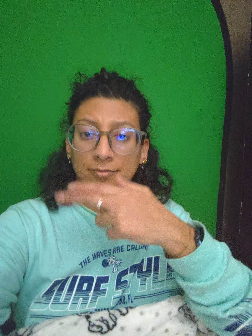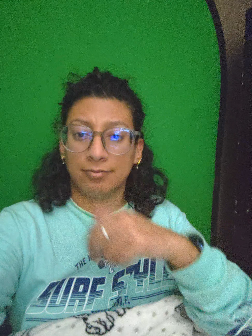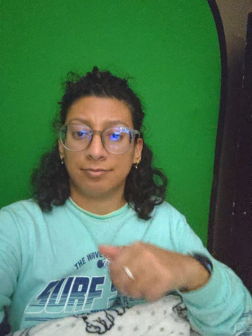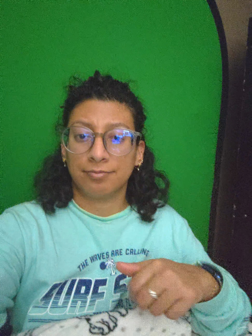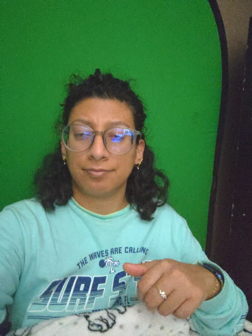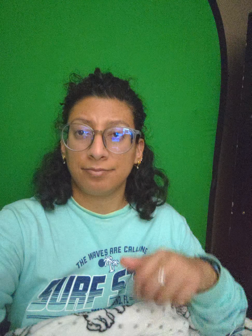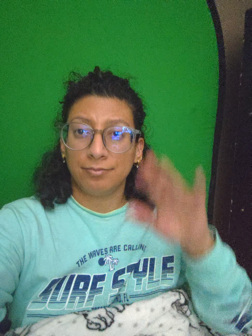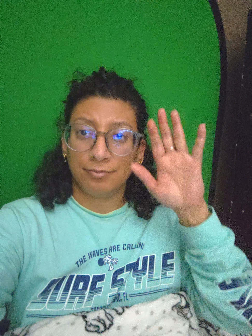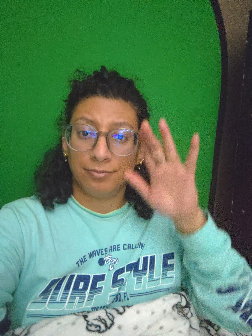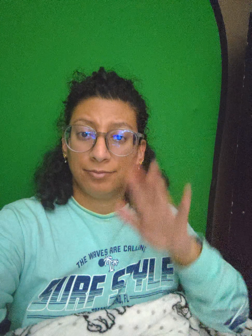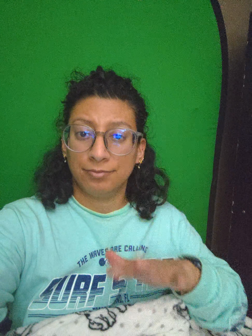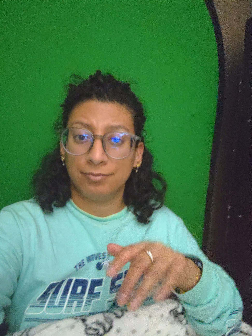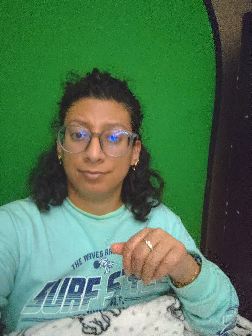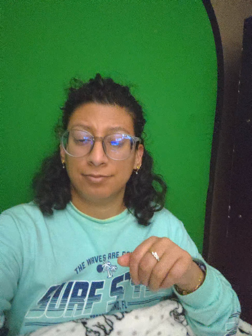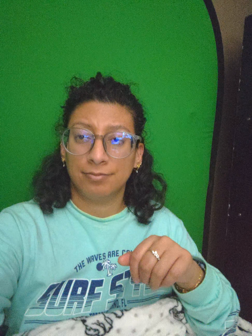snow